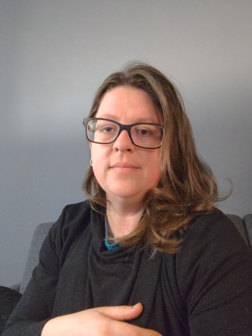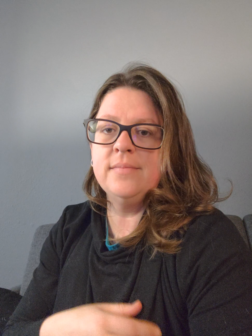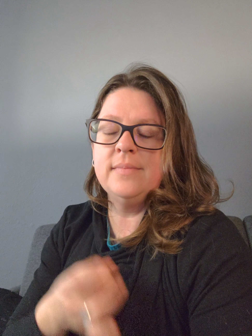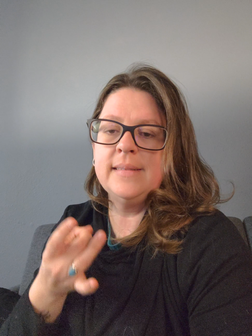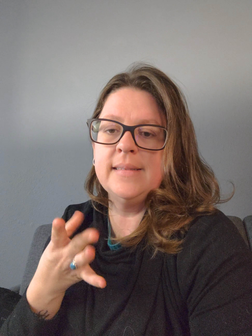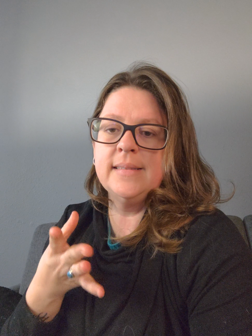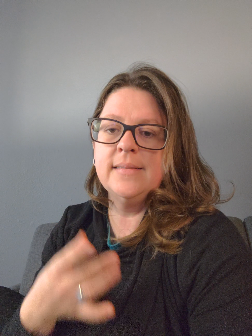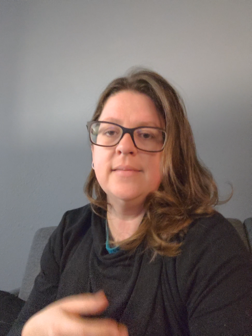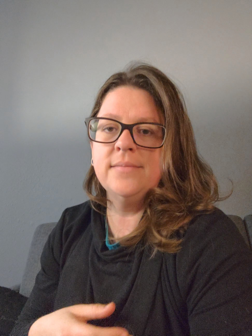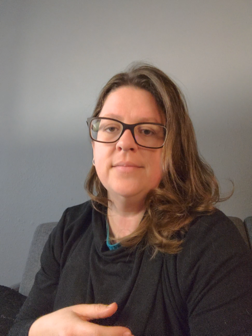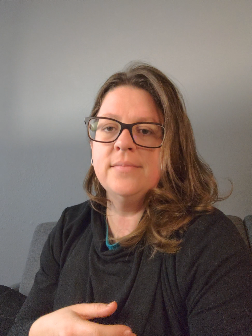hate